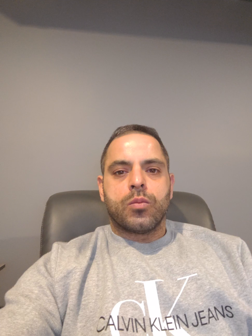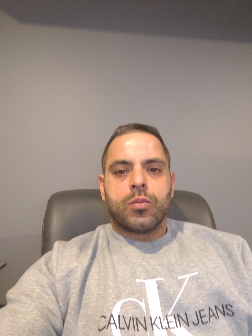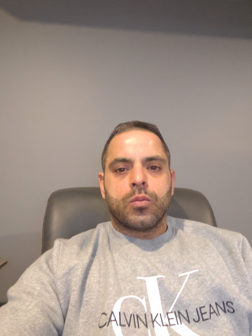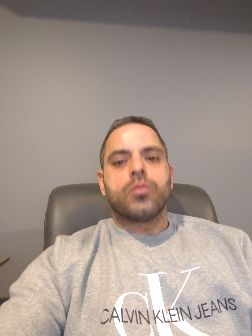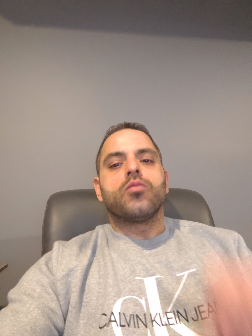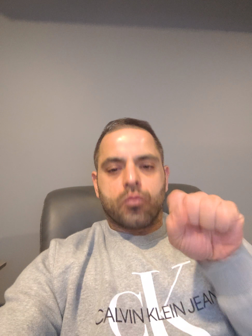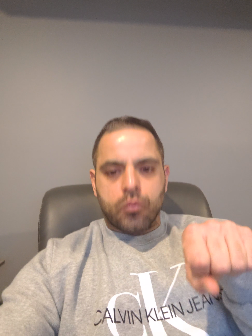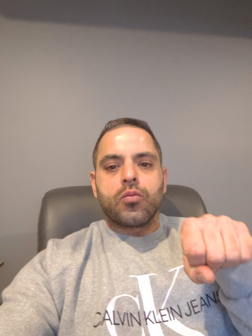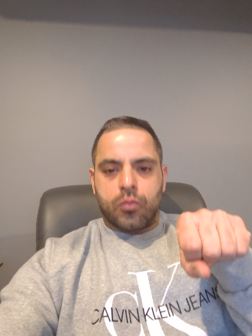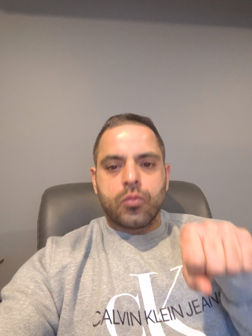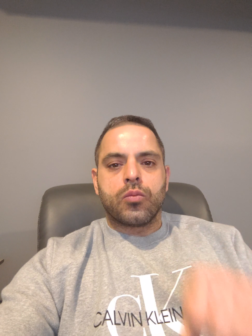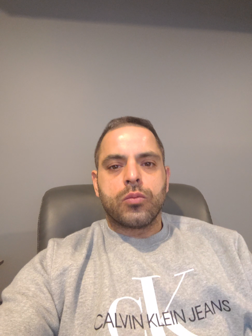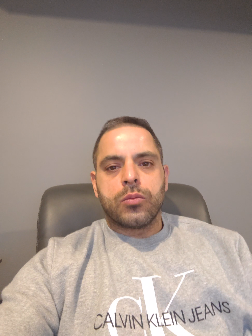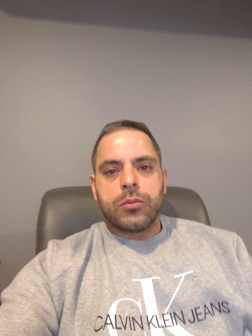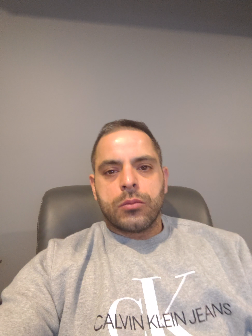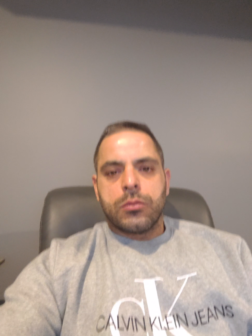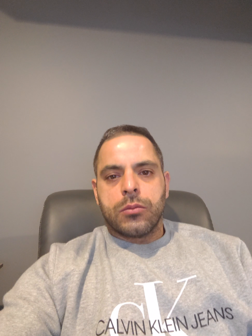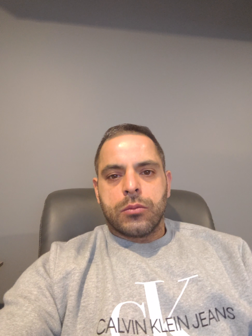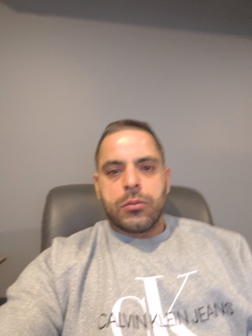can